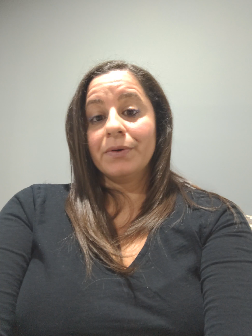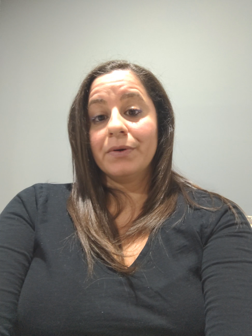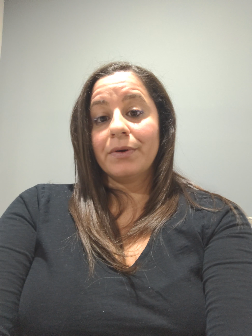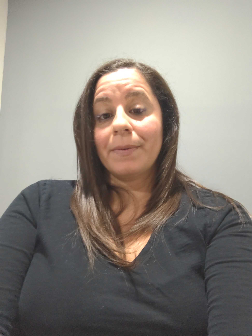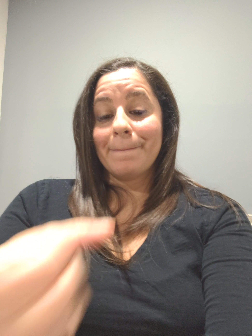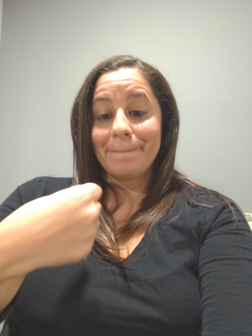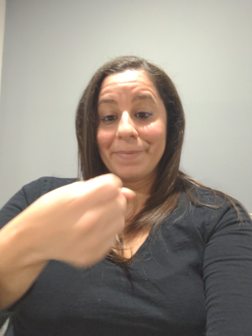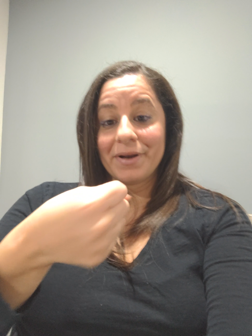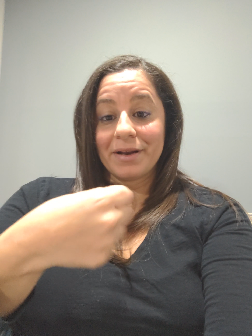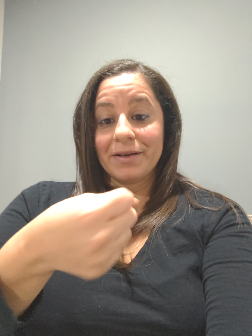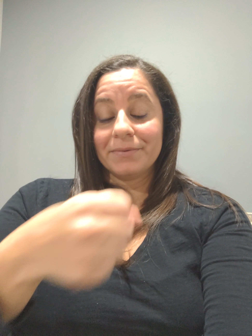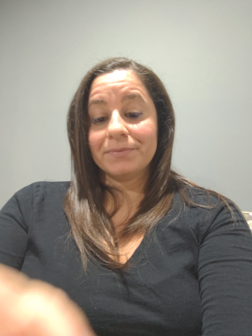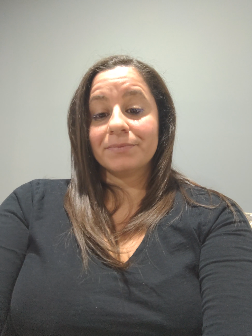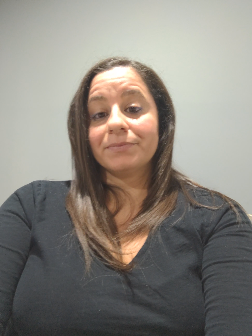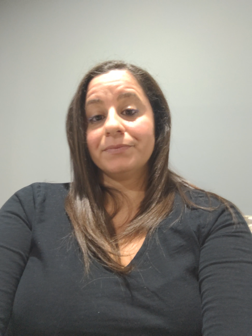make